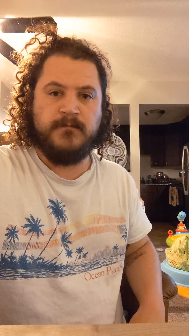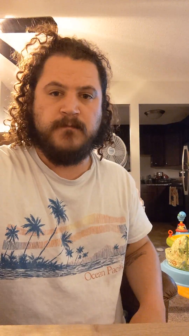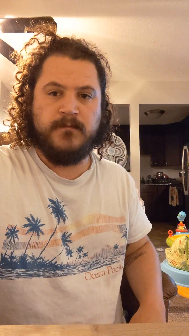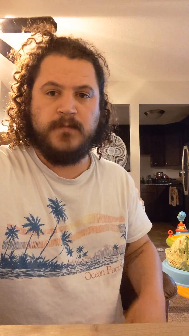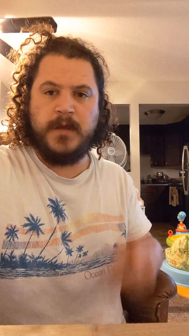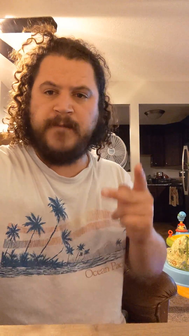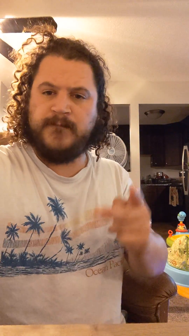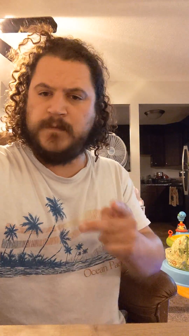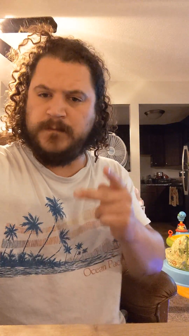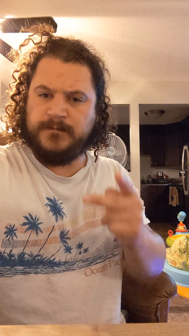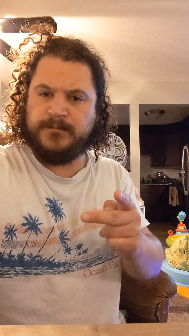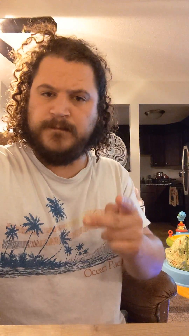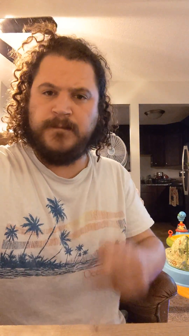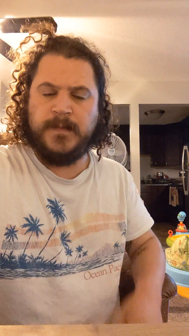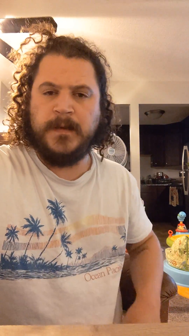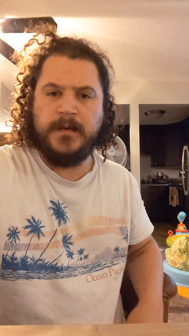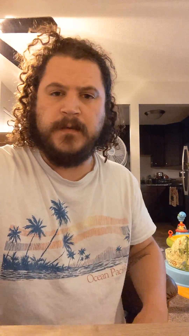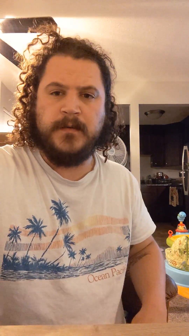careful